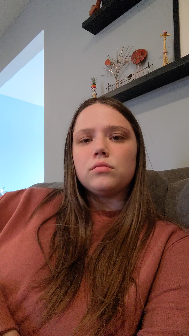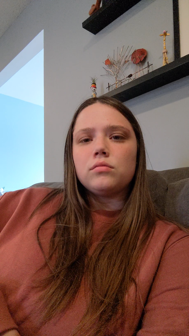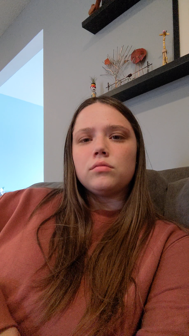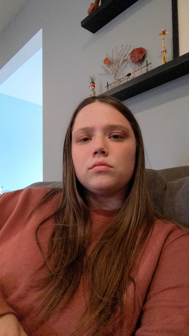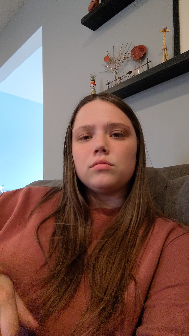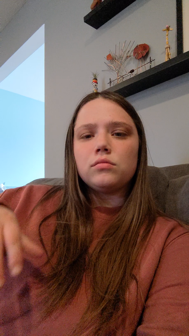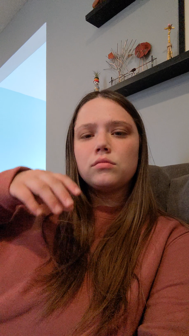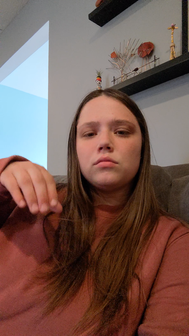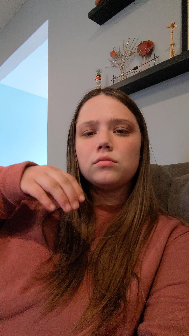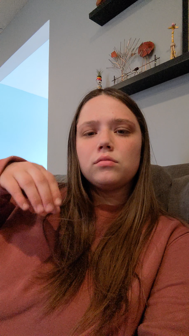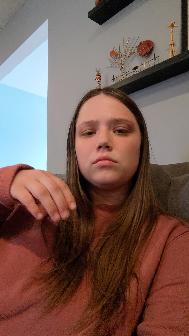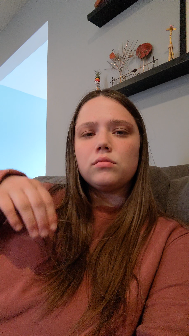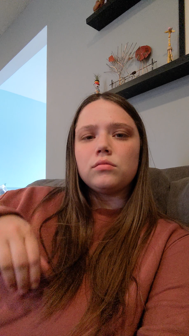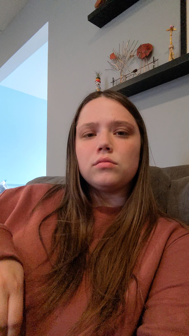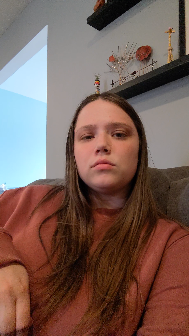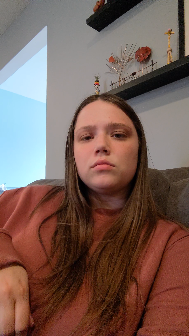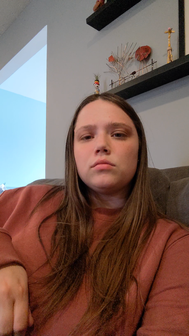does